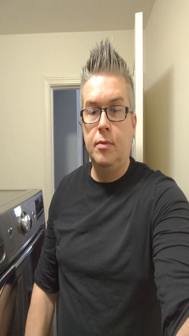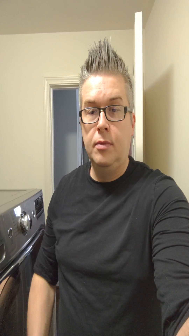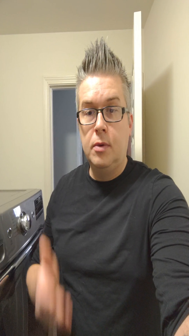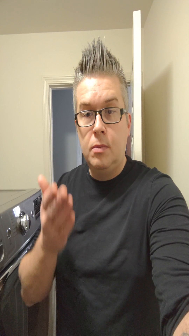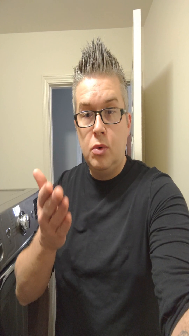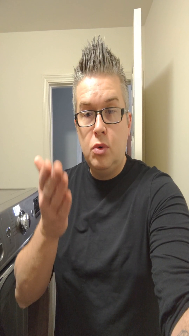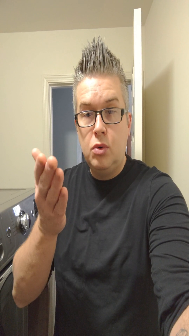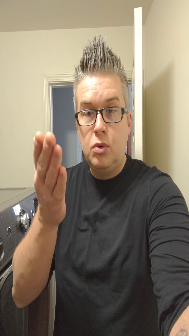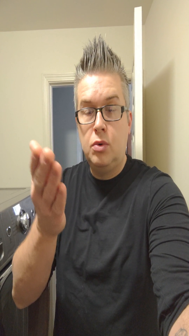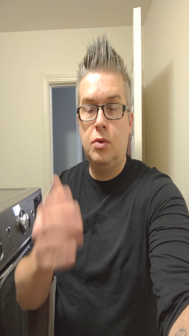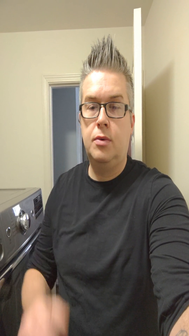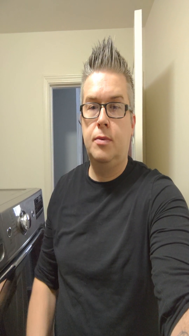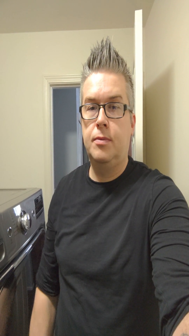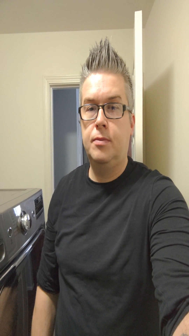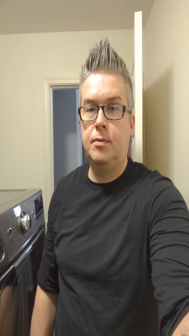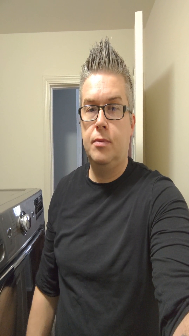boat